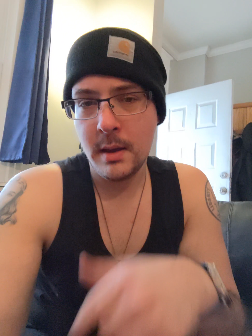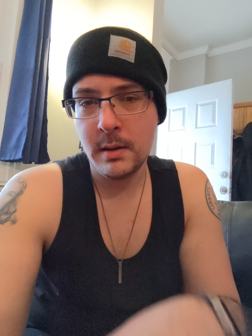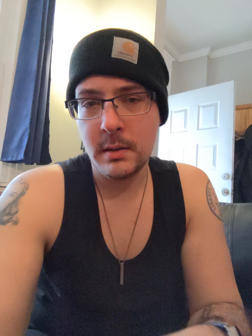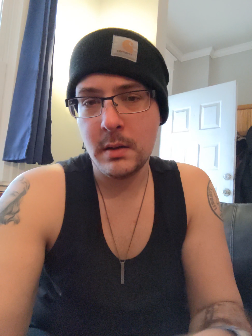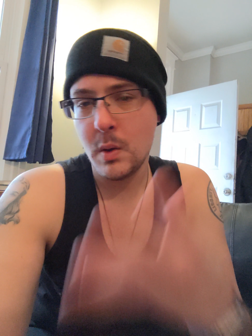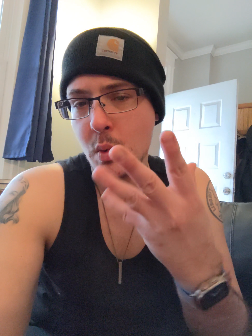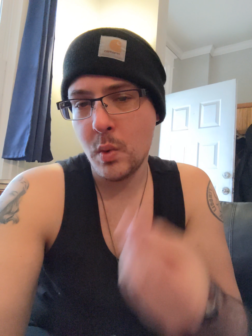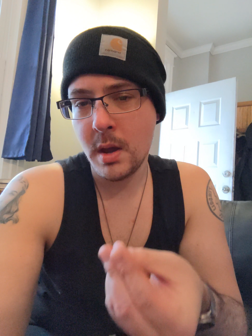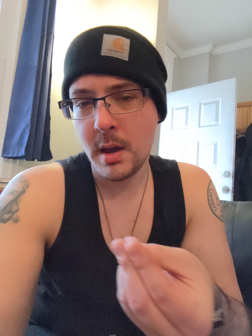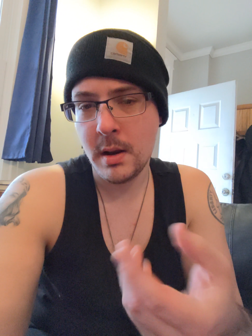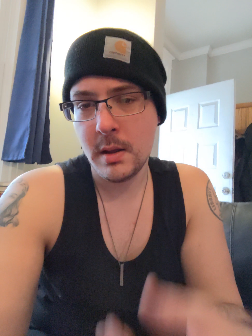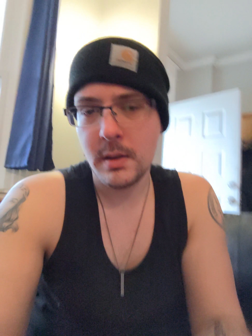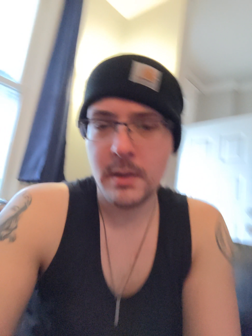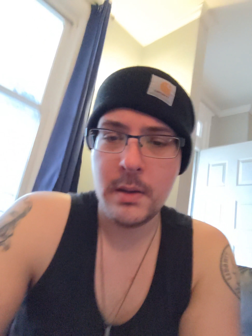wet